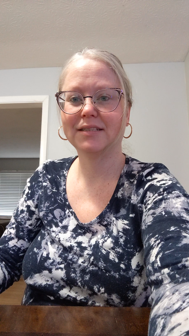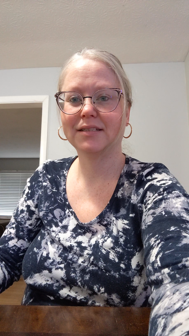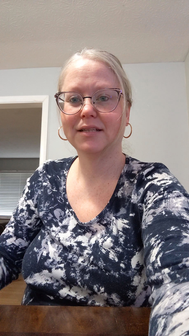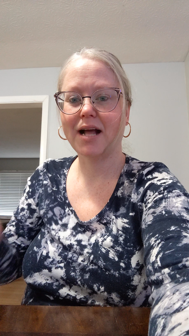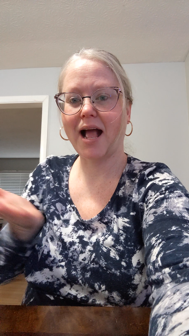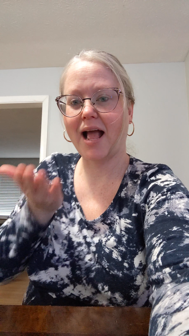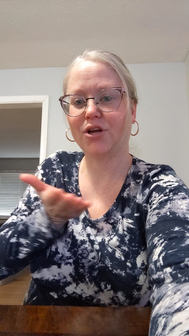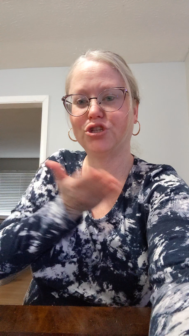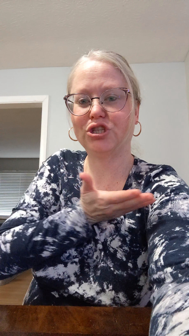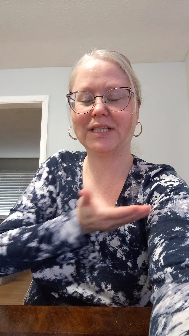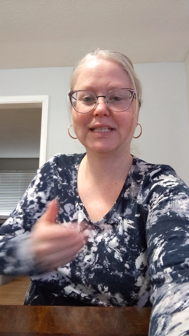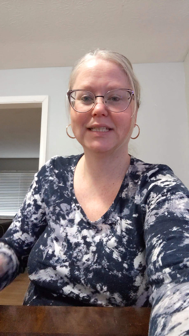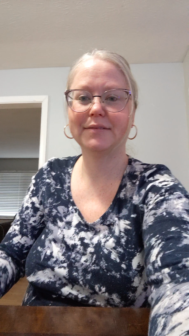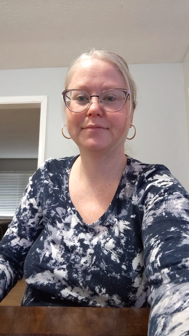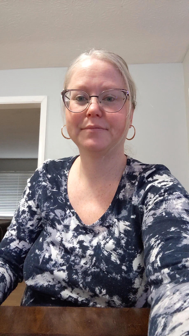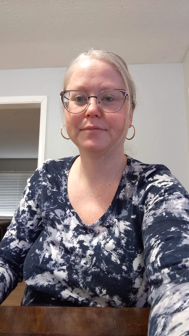carry